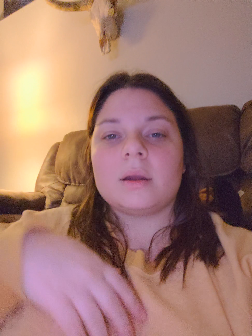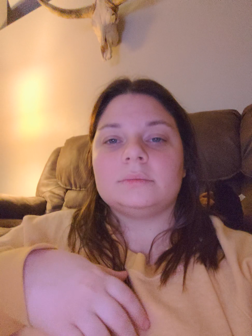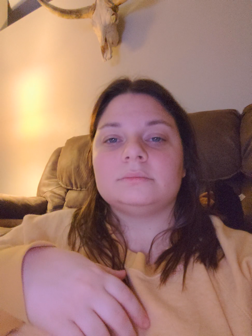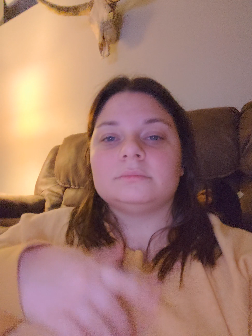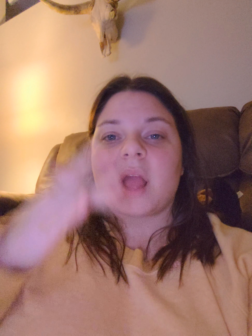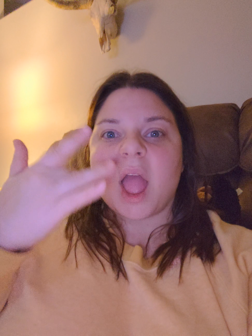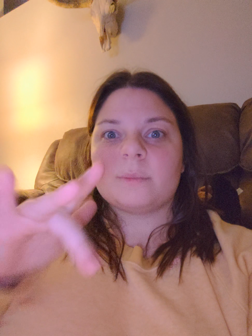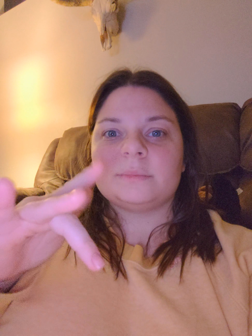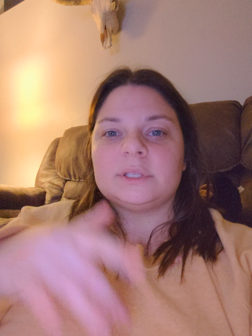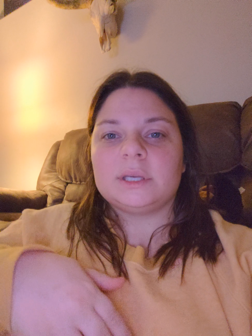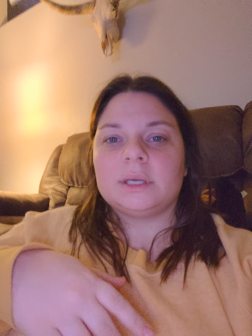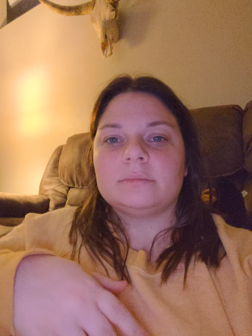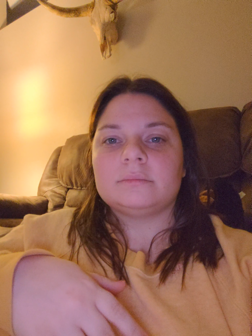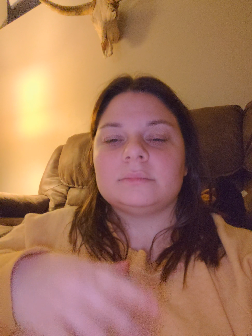empty